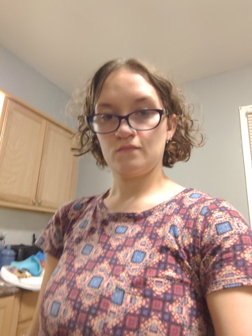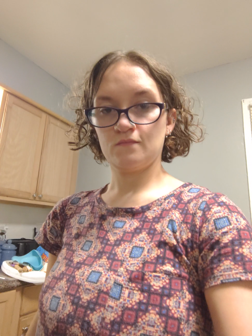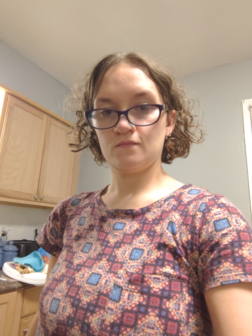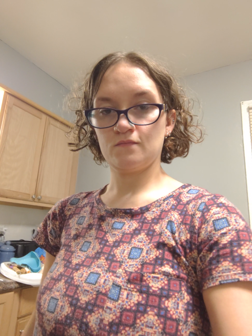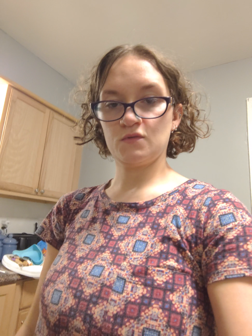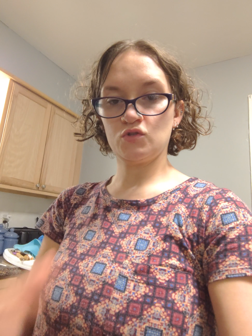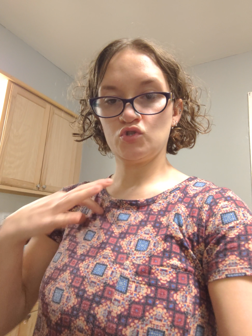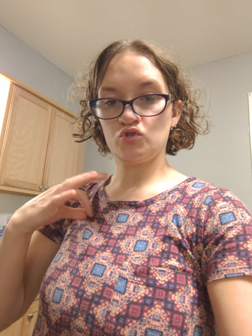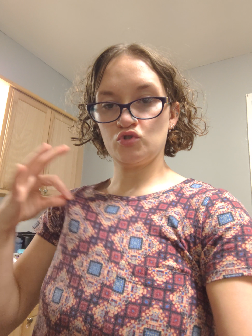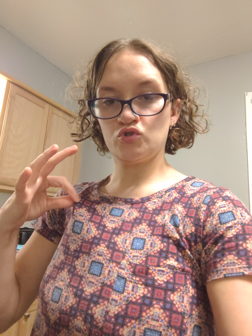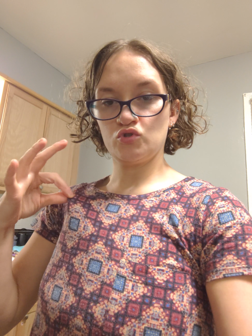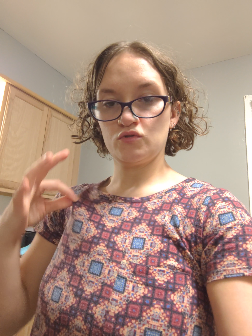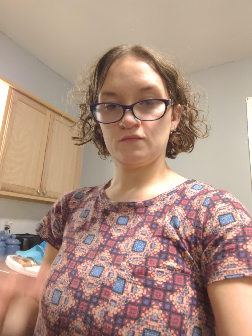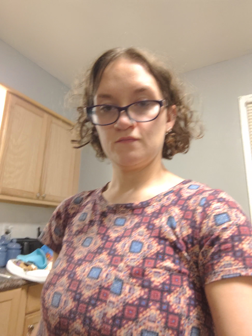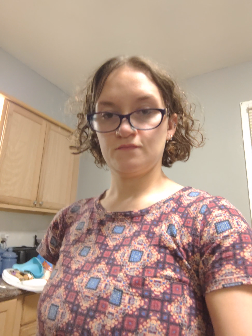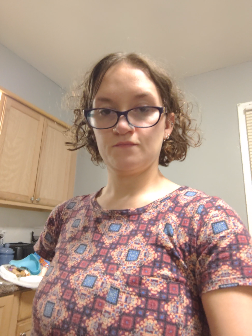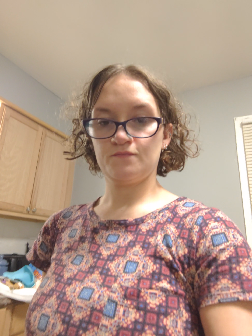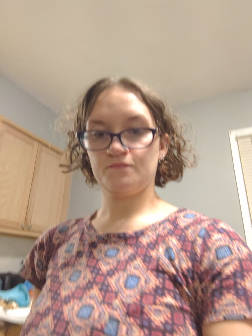shirt